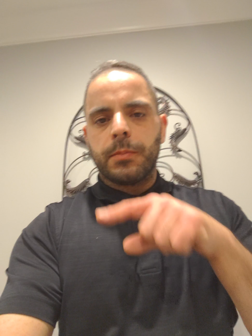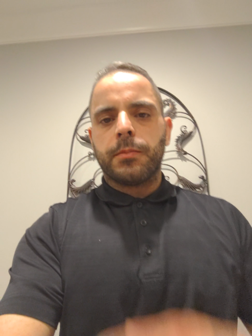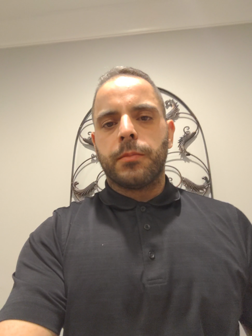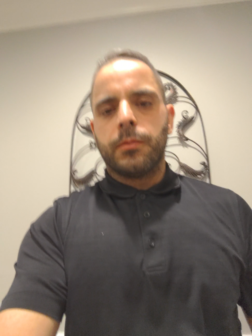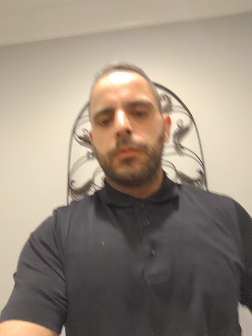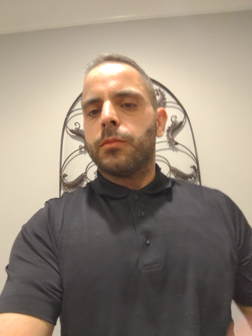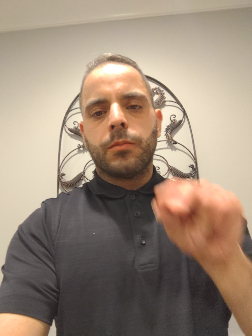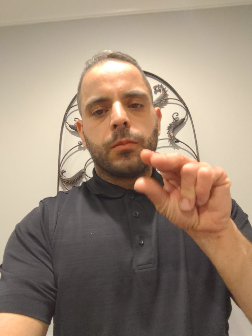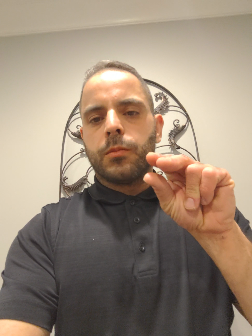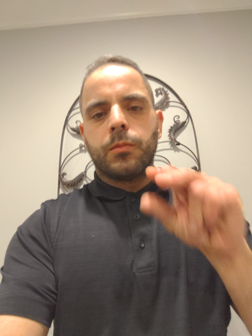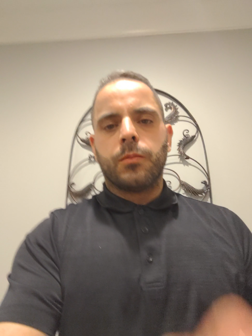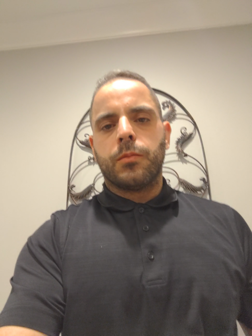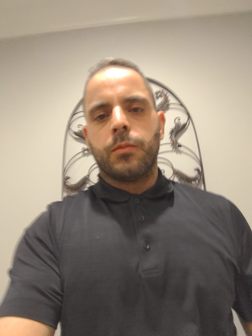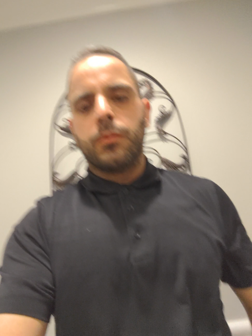no